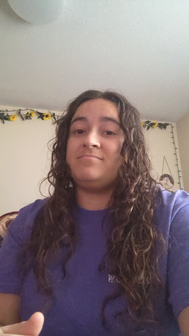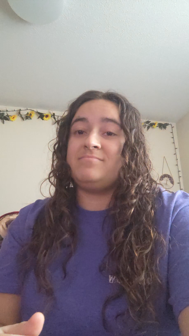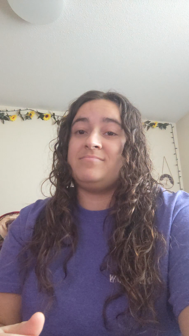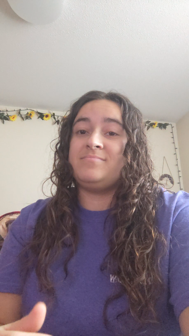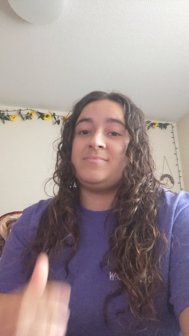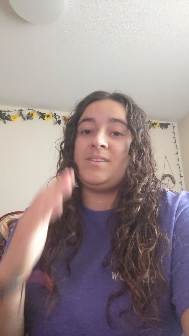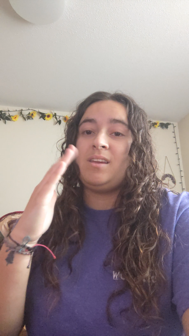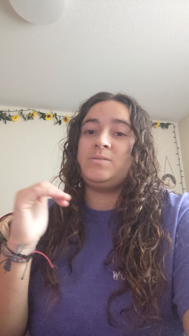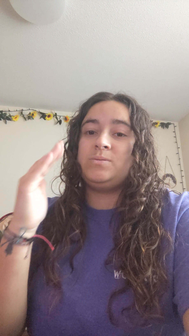downtown